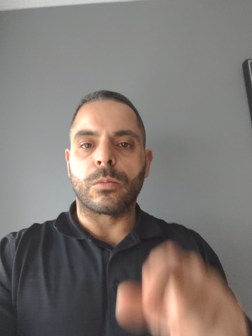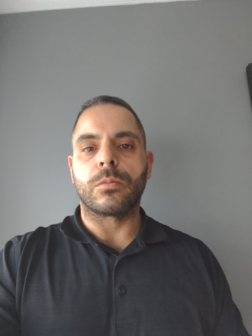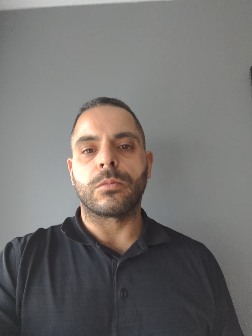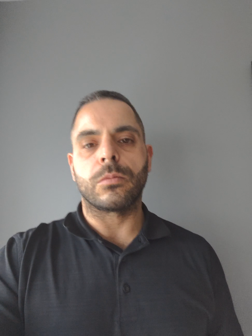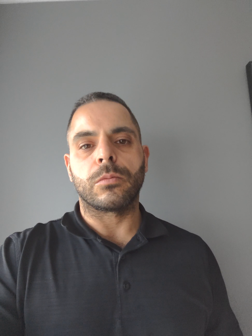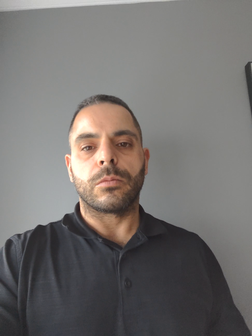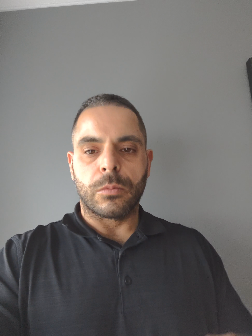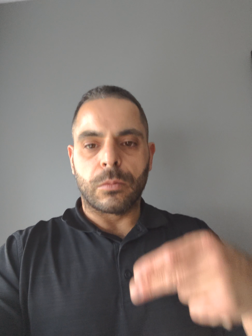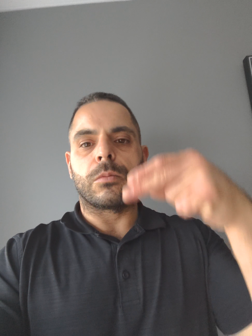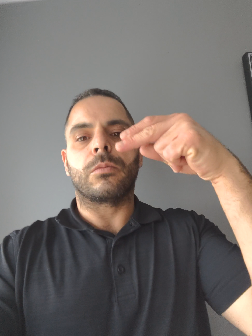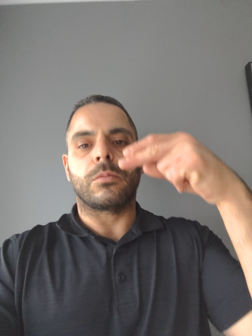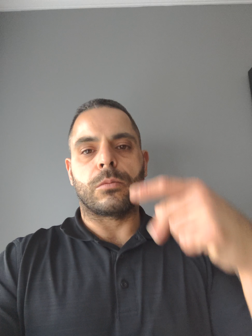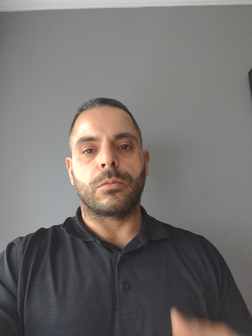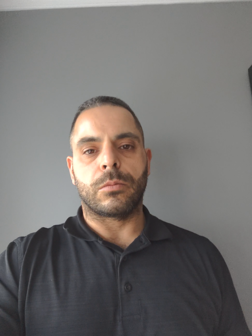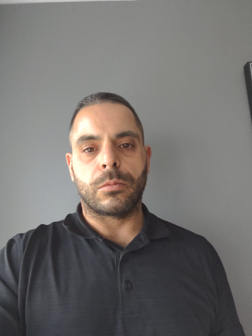high